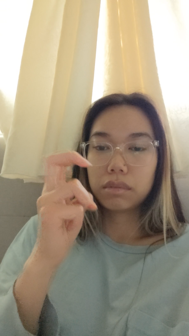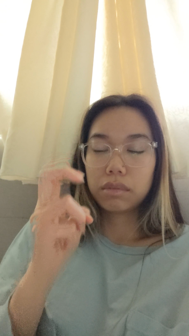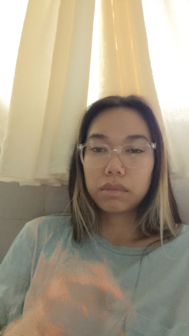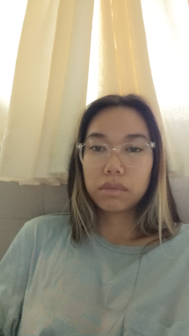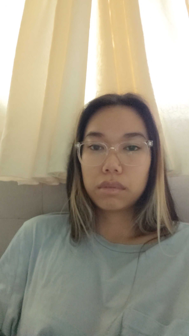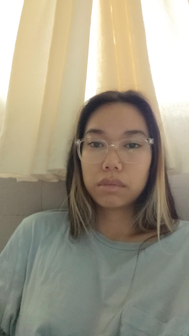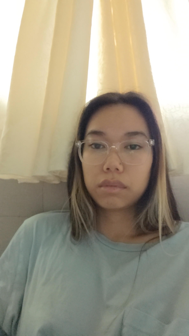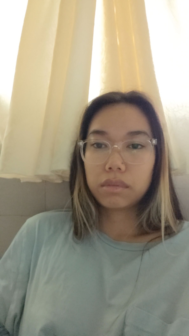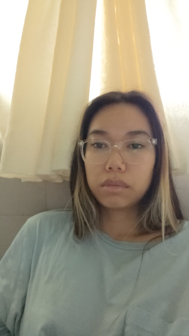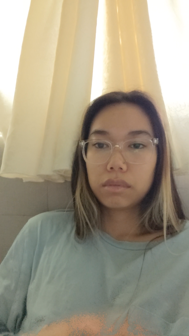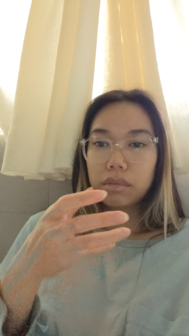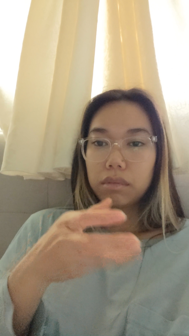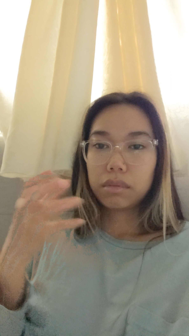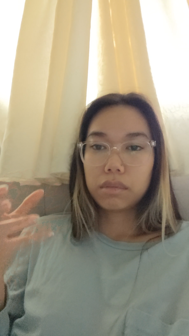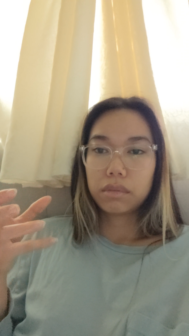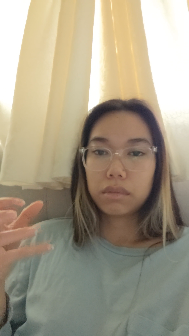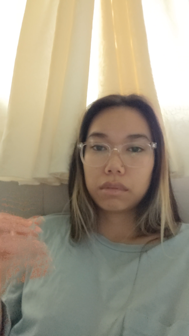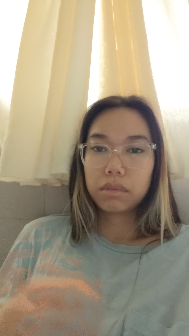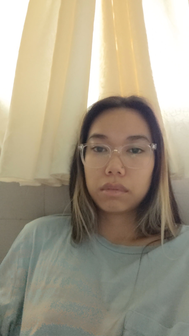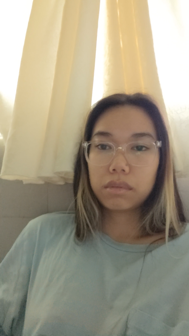much